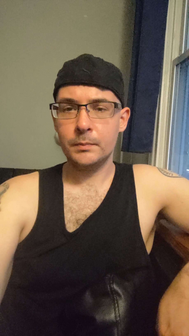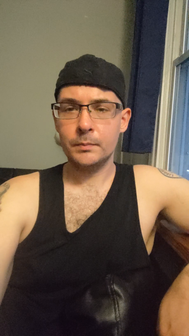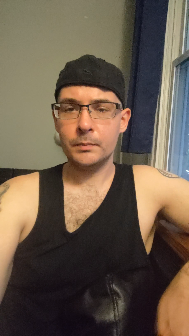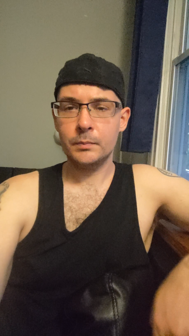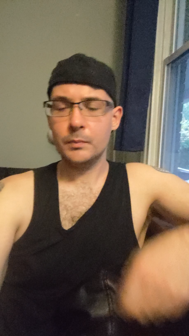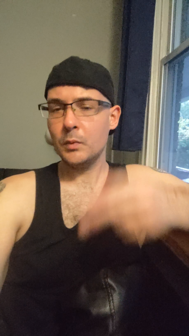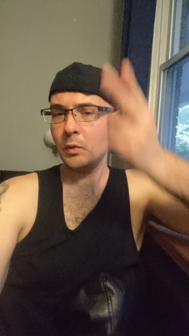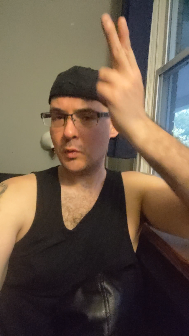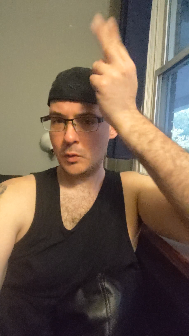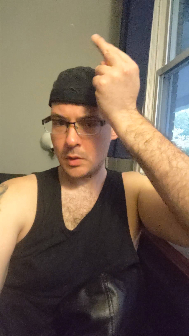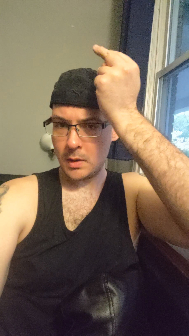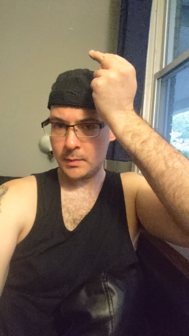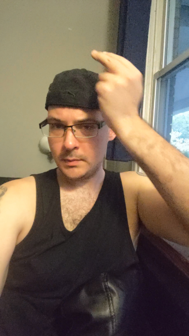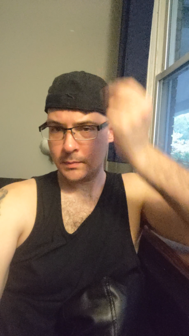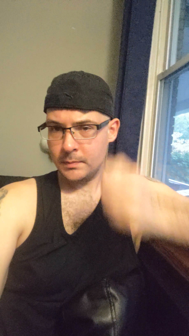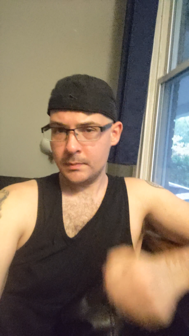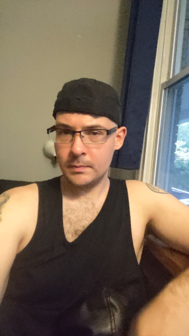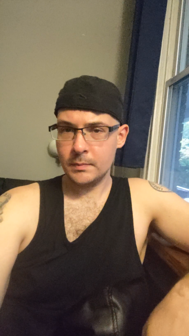rabbit